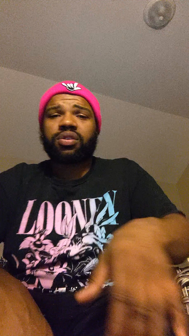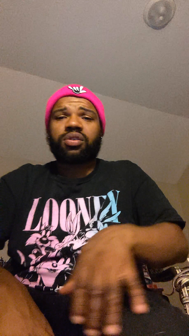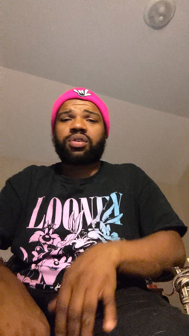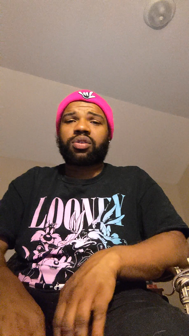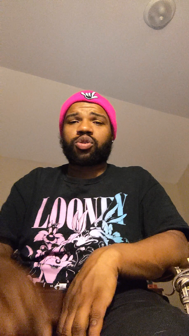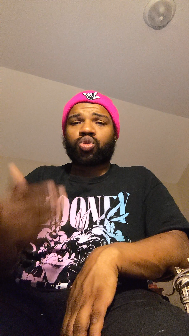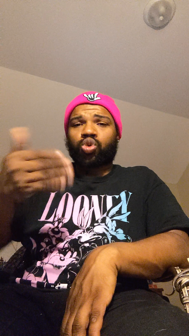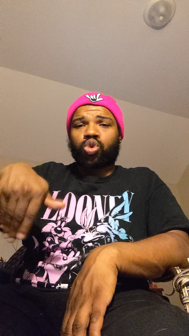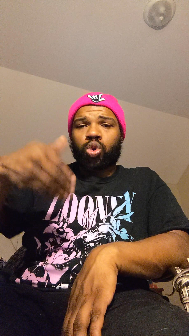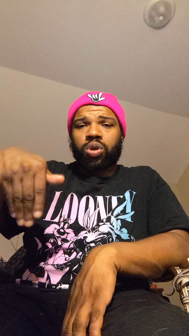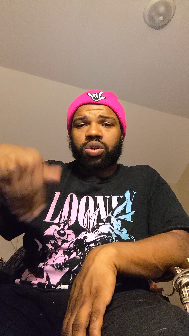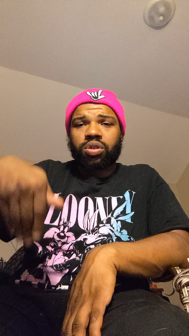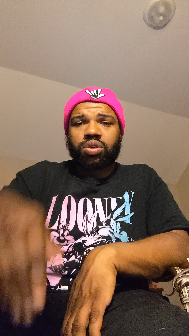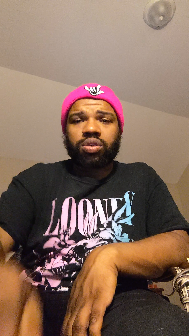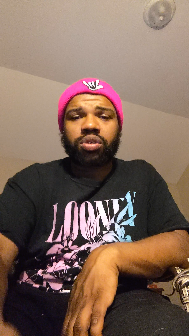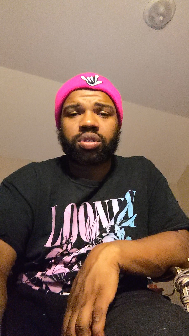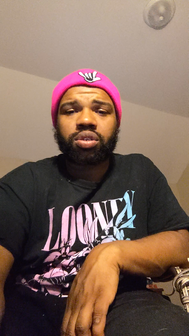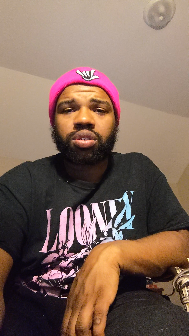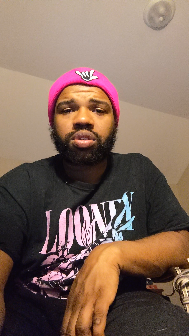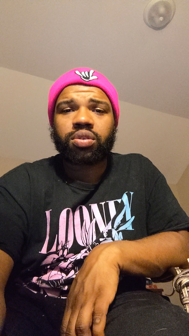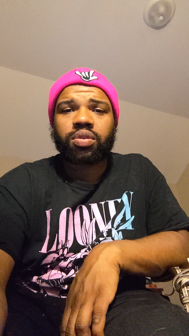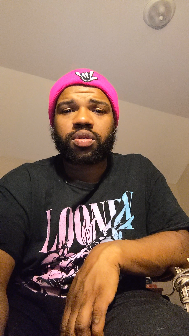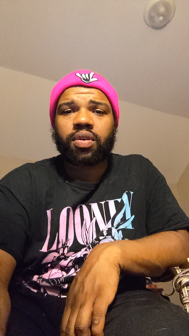shorts